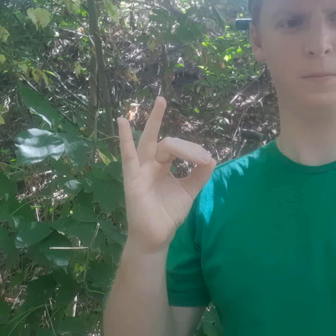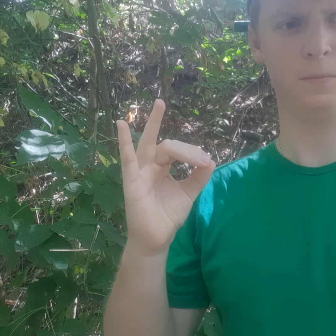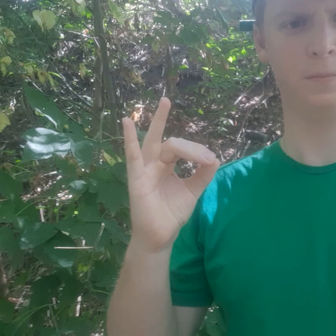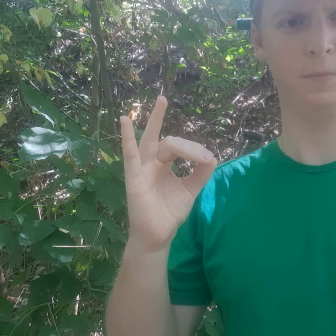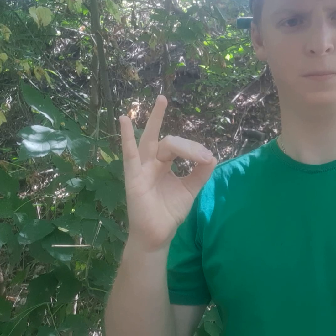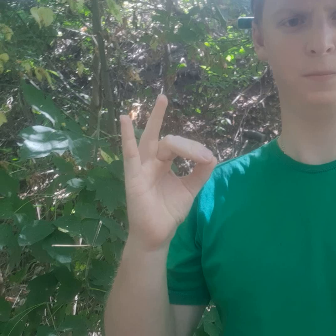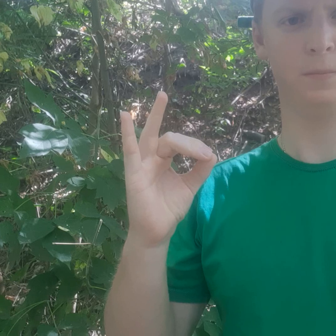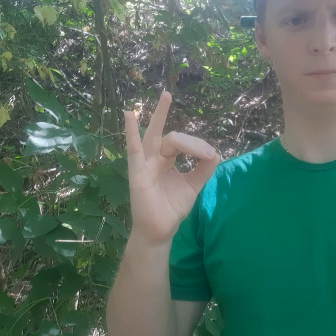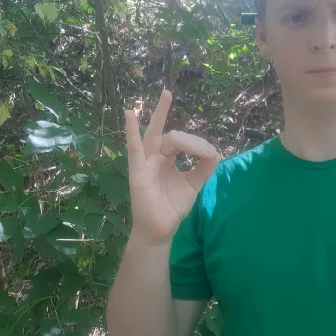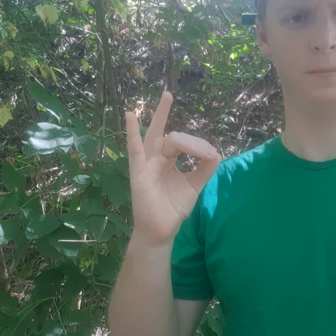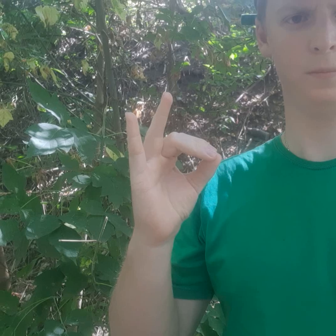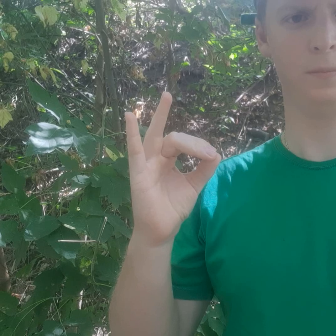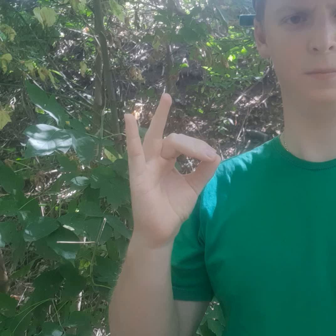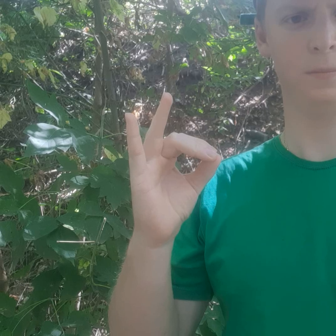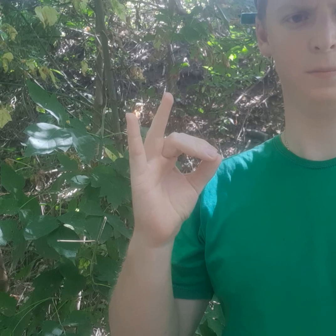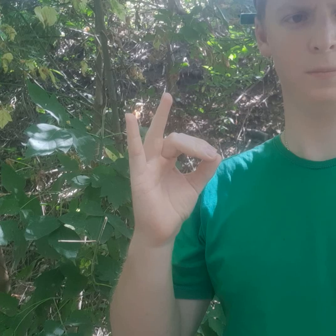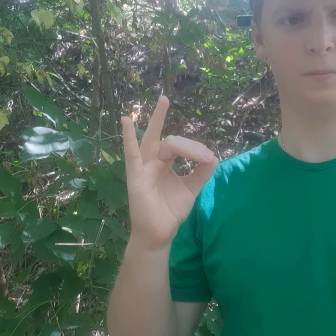И